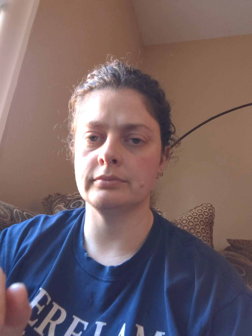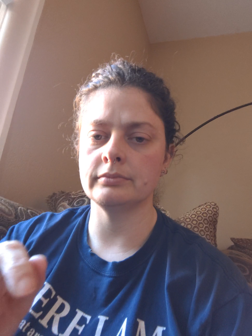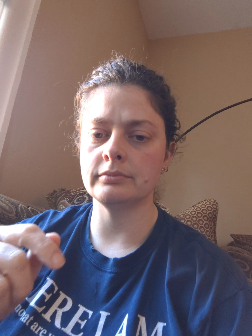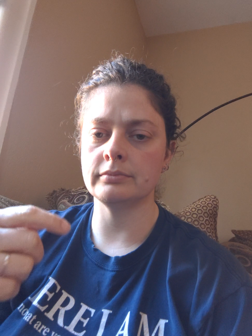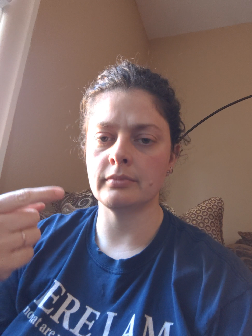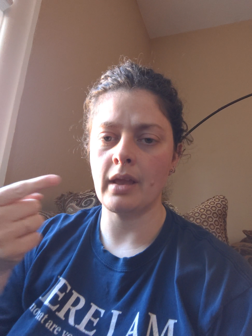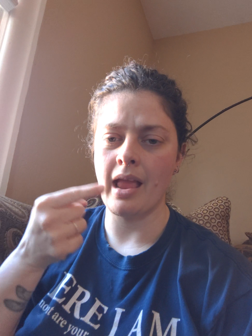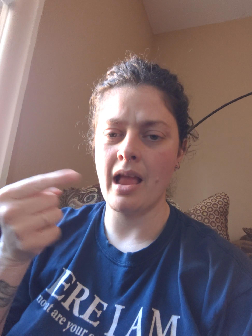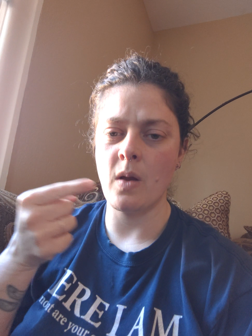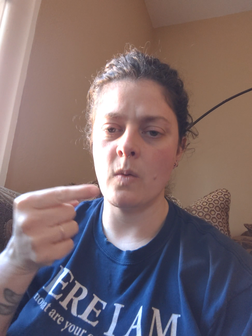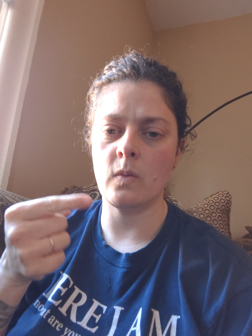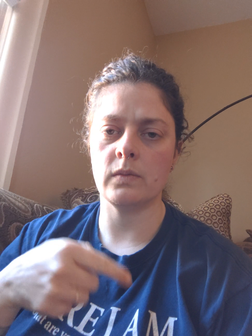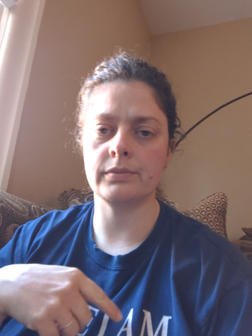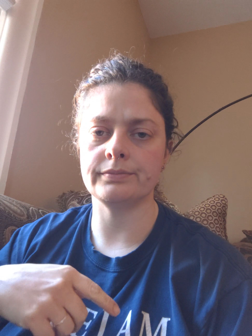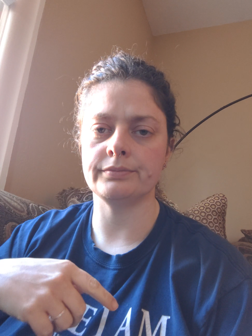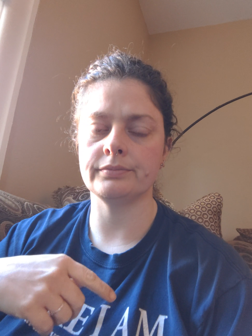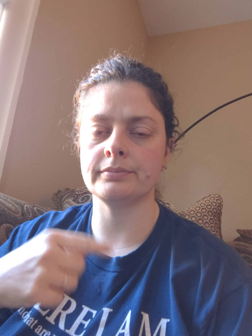owie